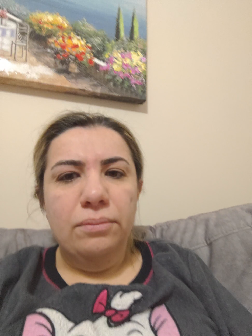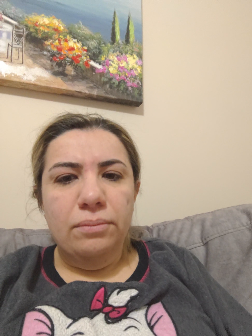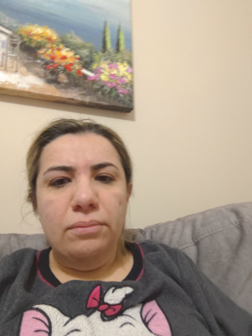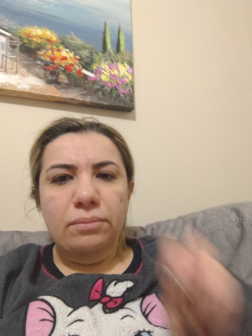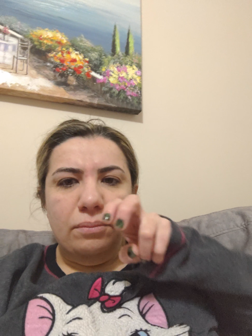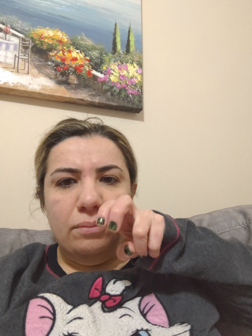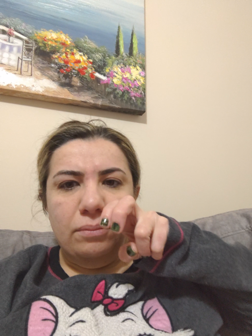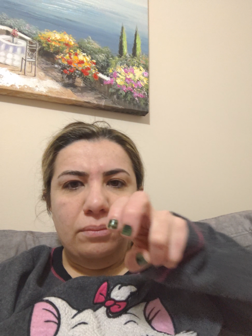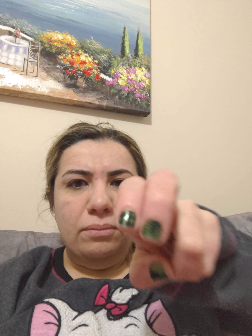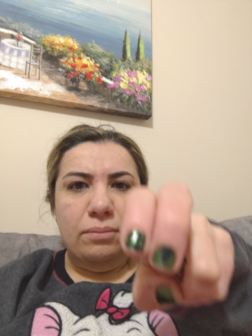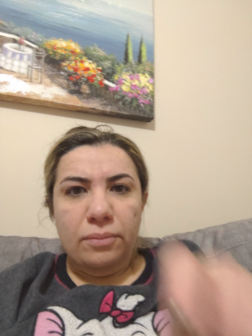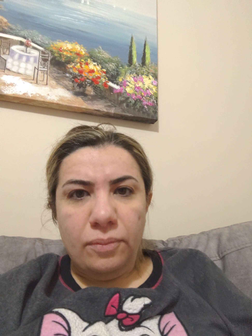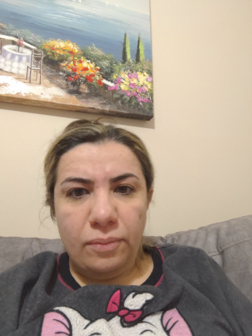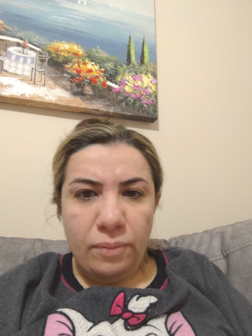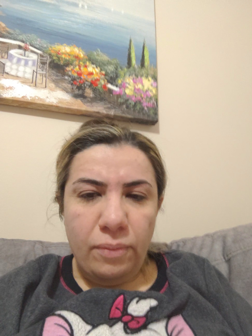ride